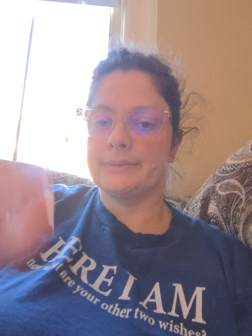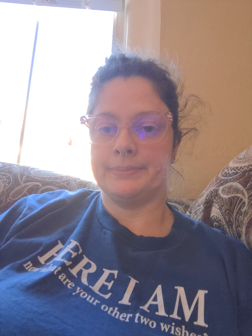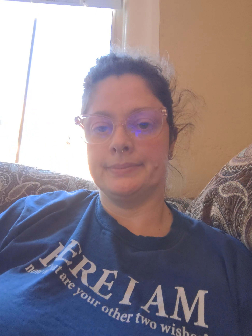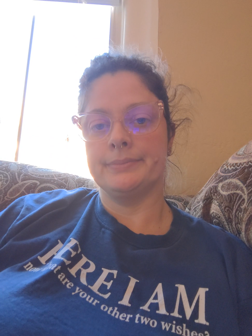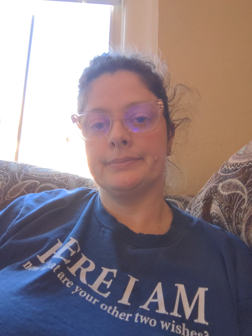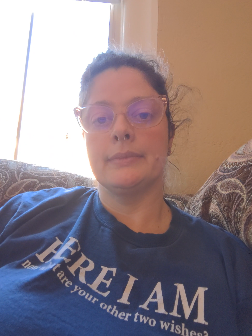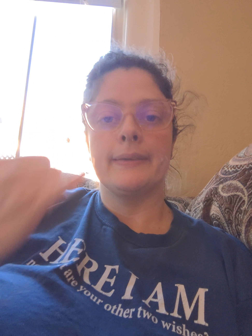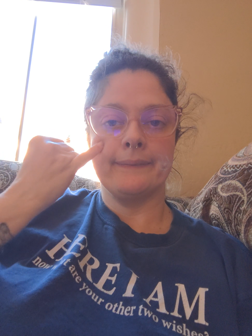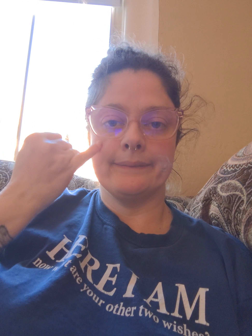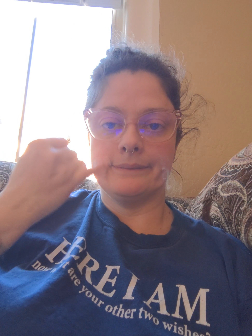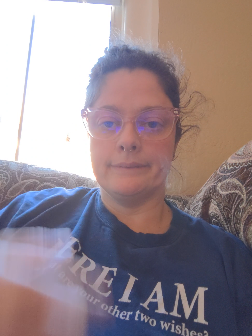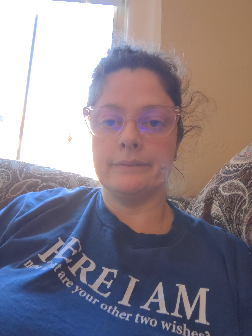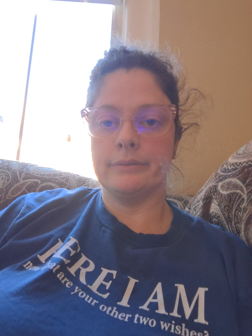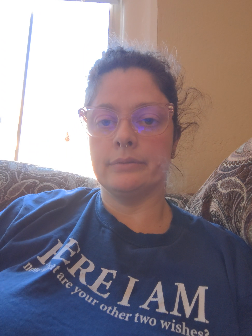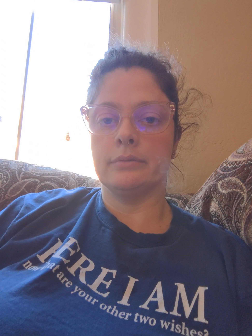if